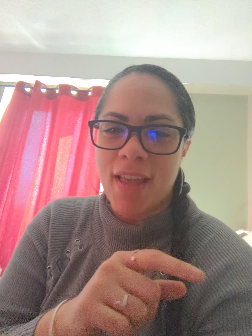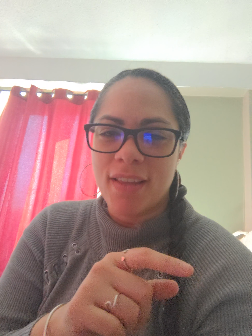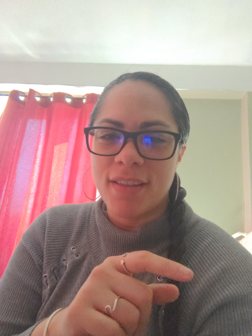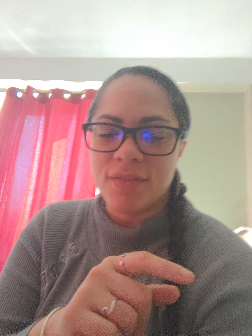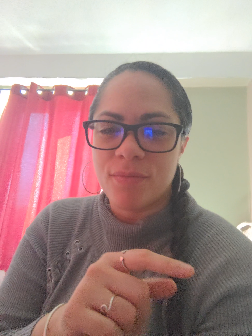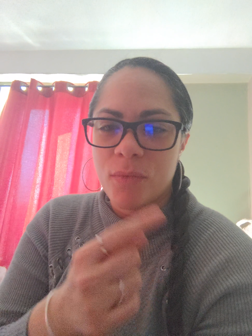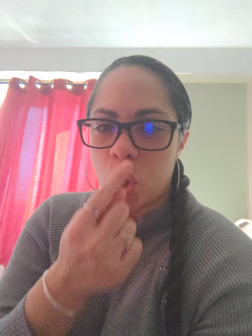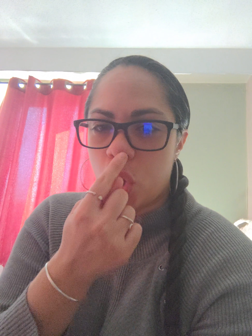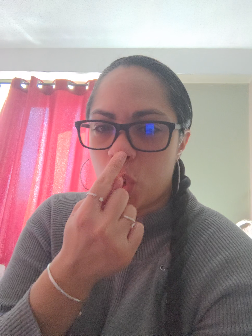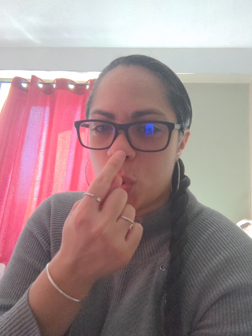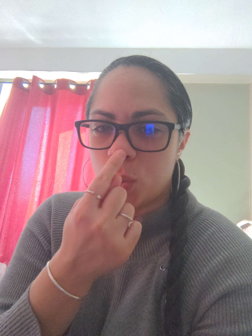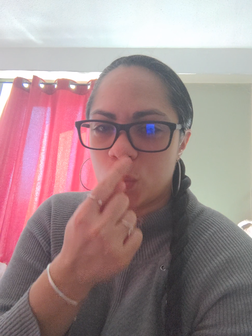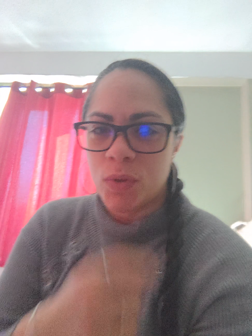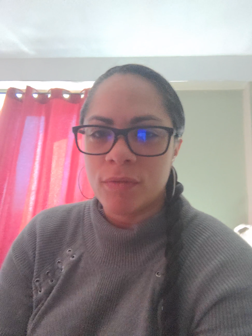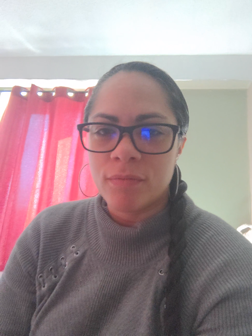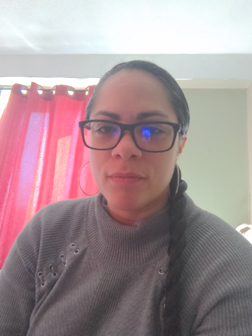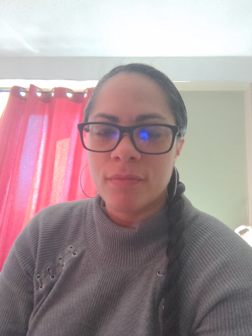nose